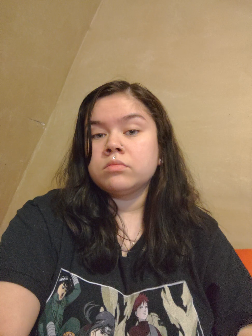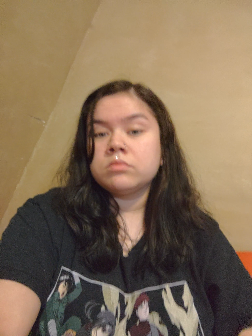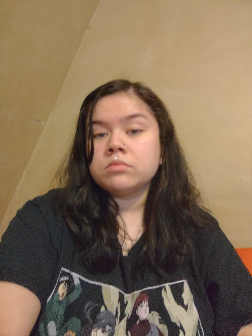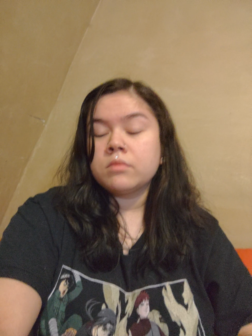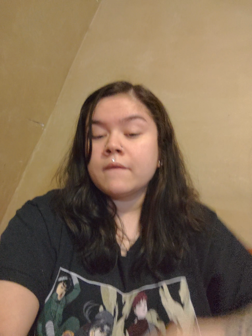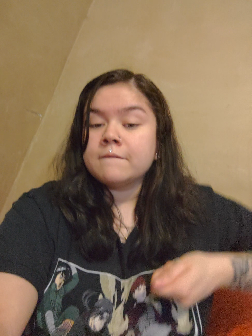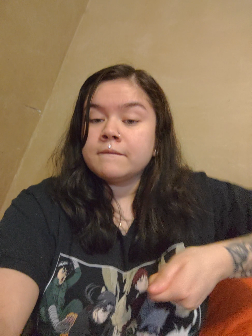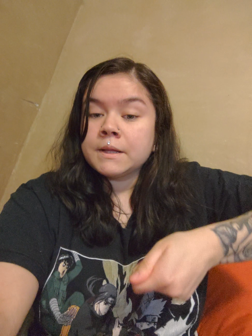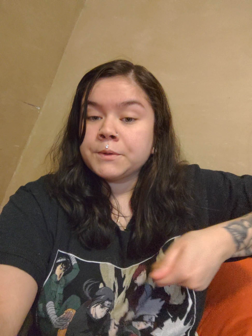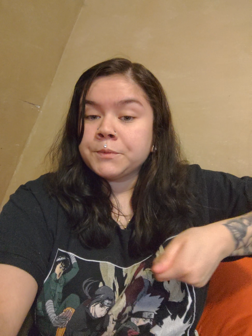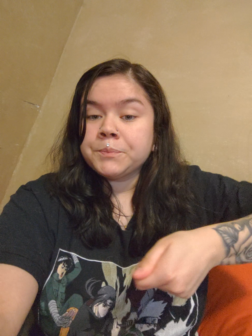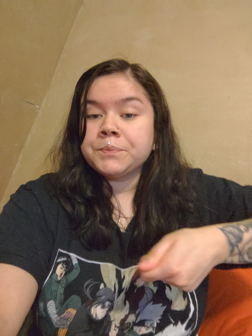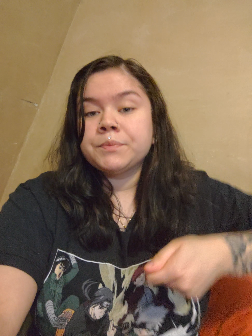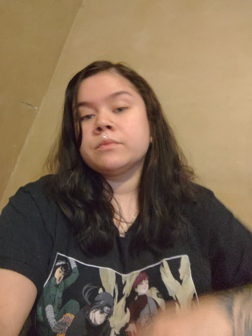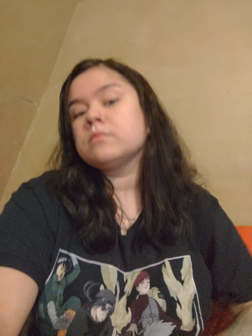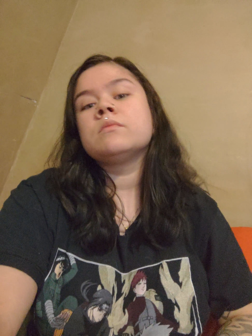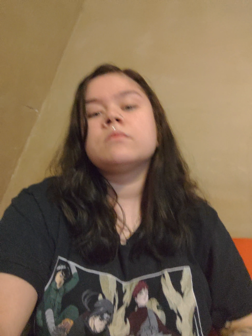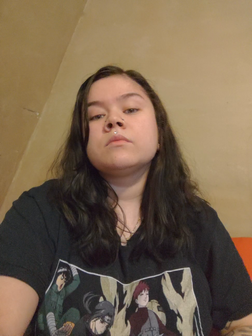vacuum